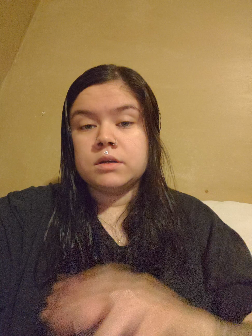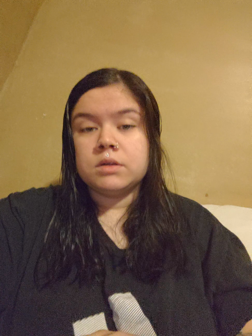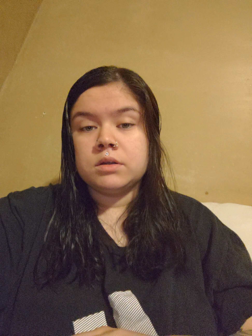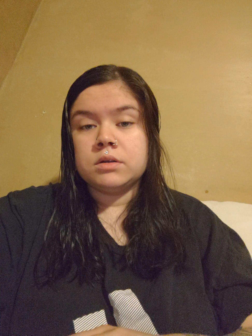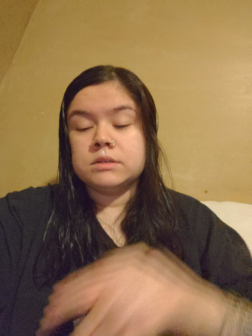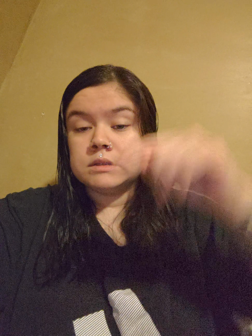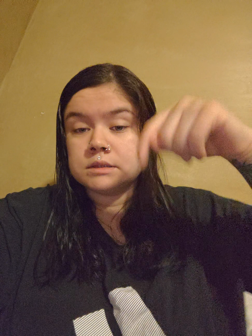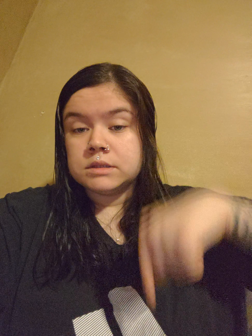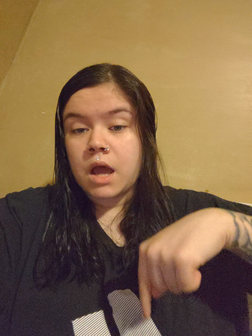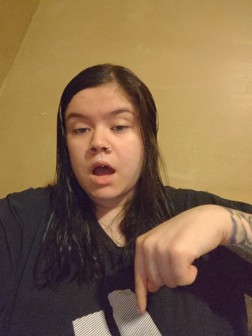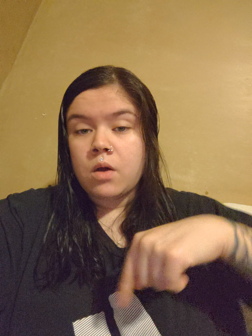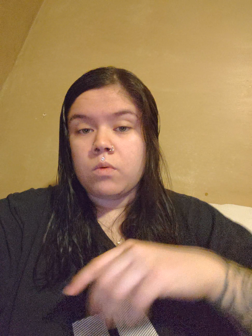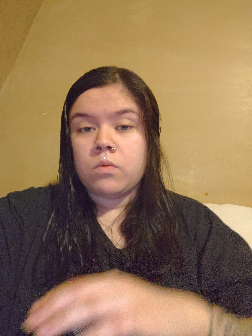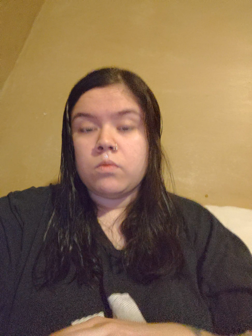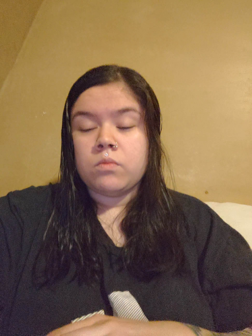down